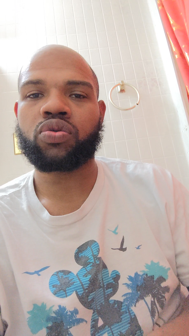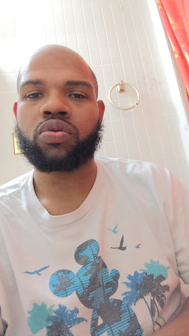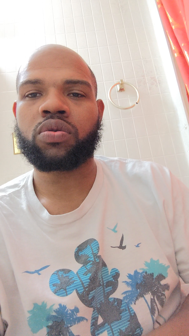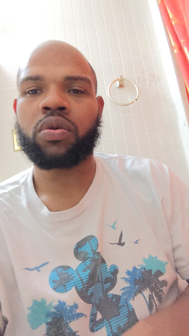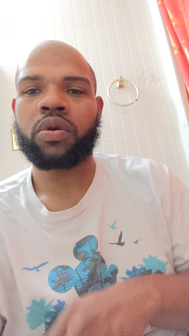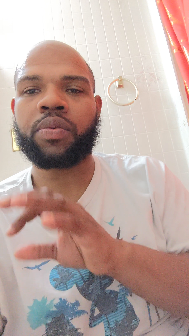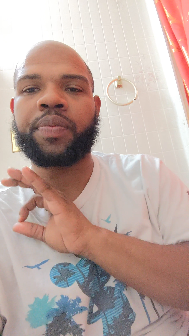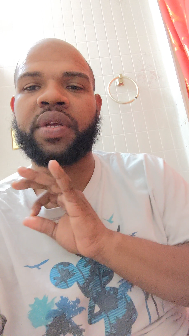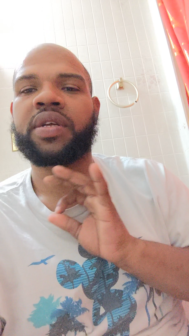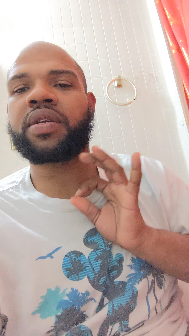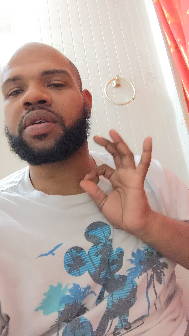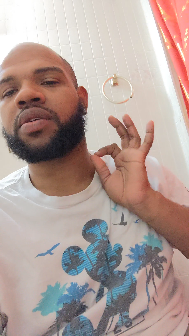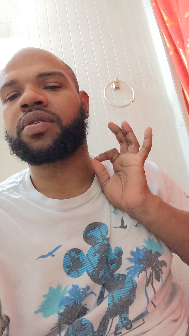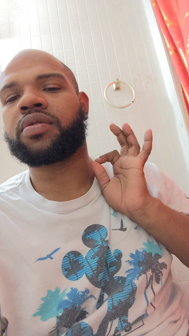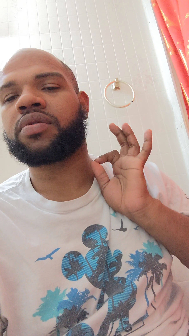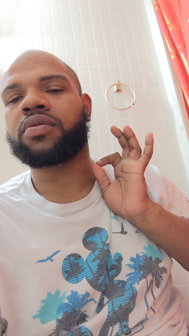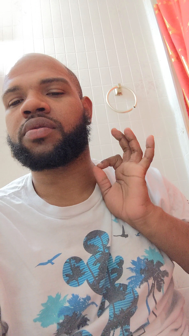beads